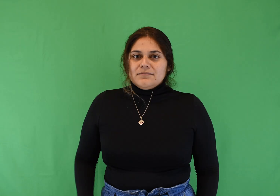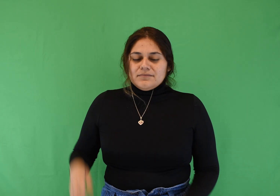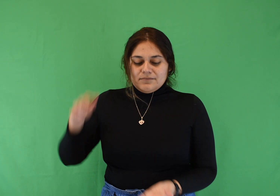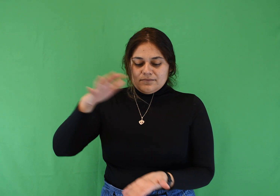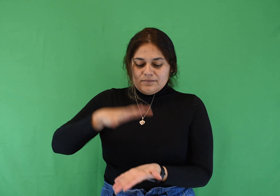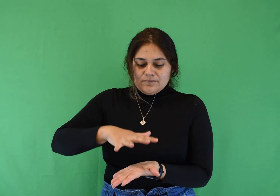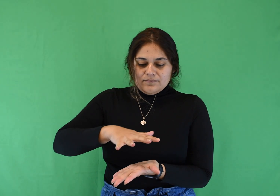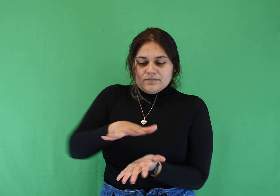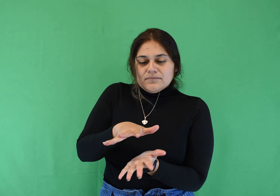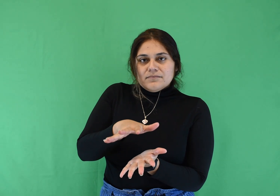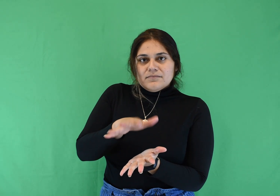presionar